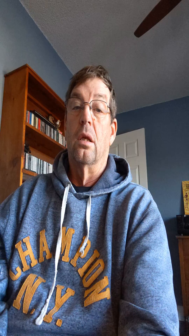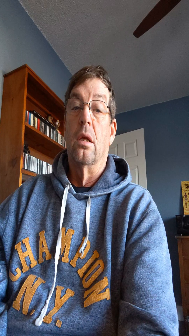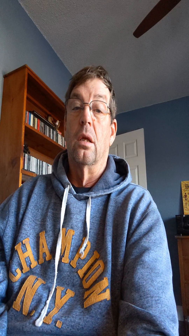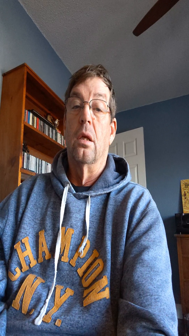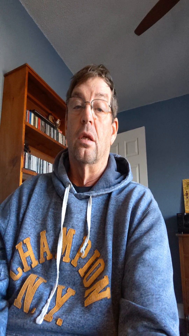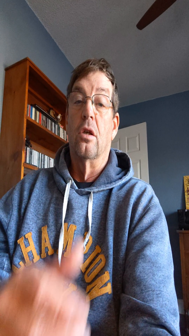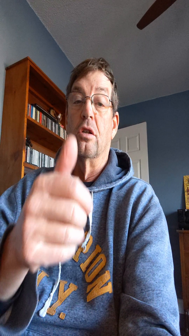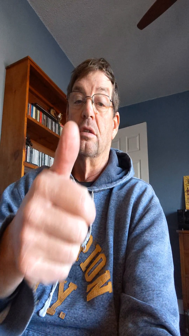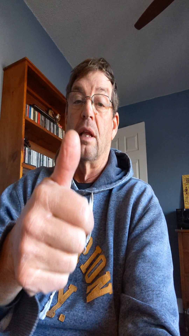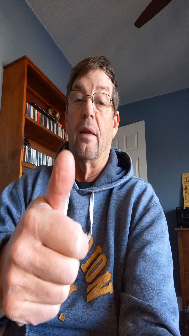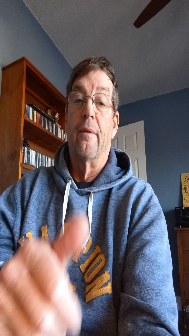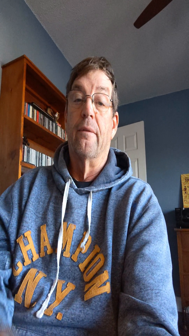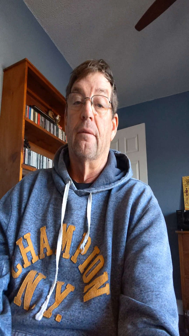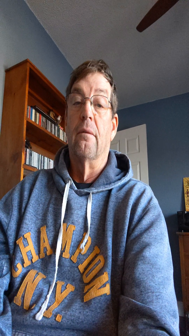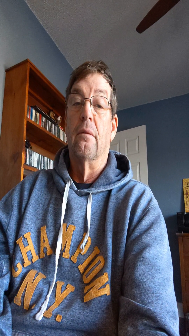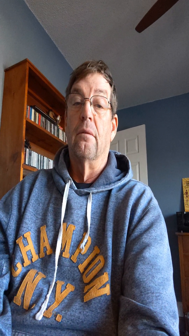yourself